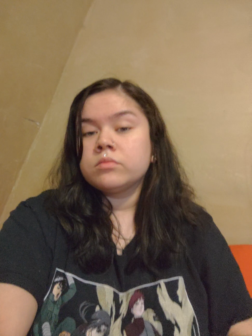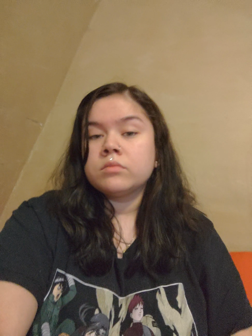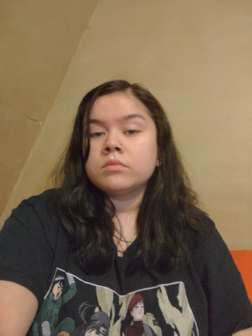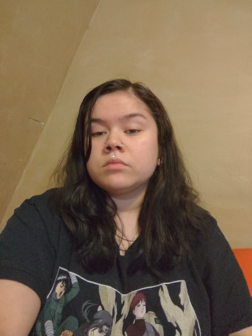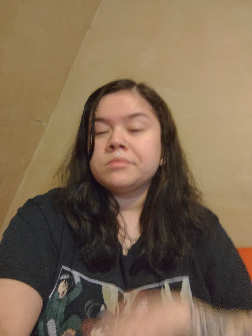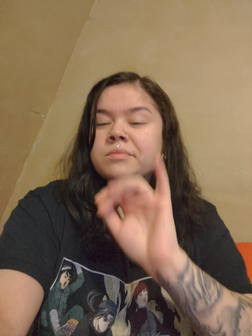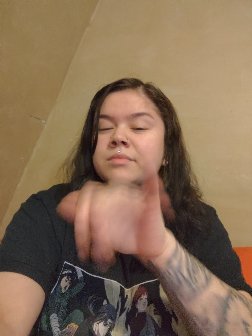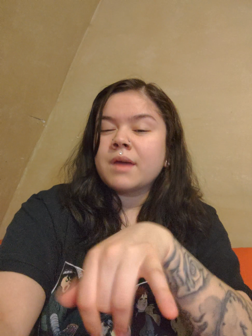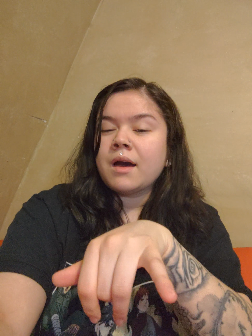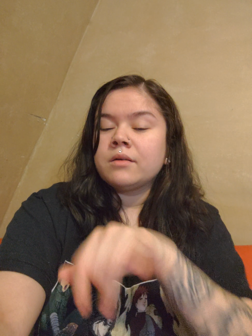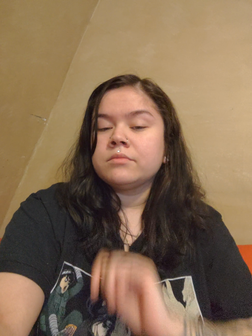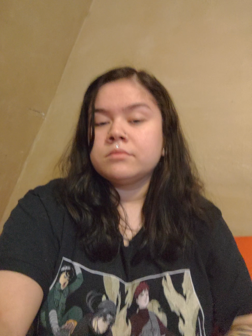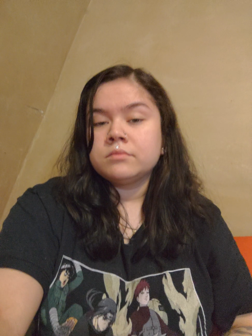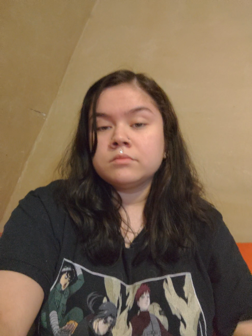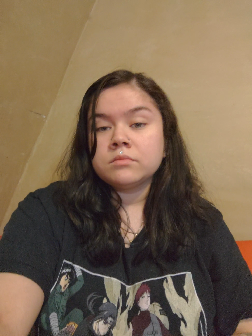that